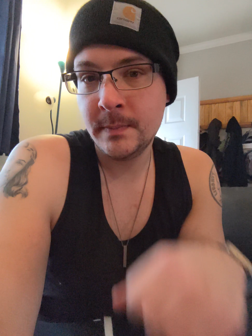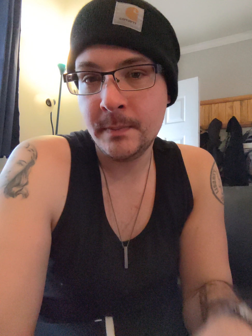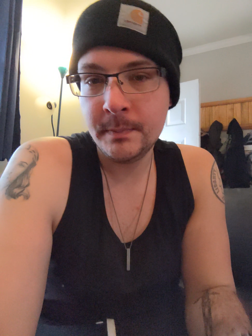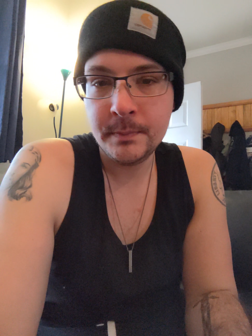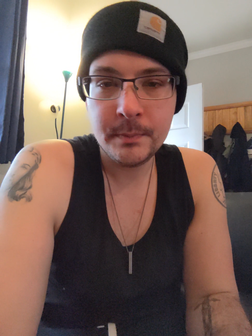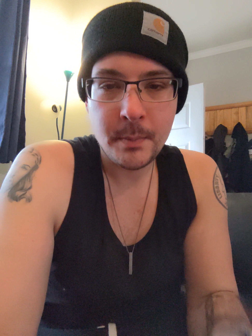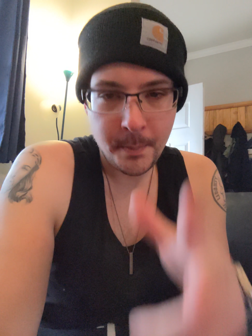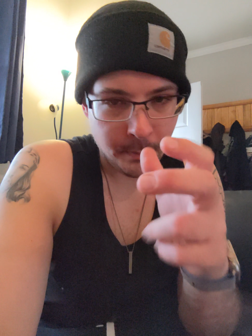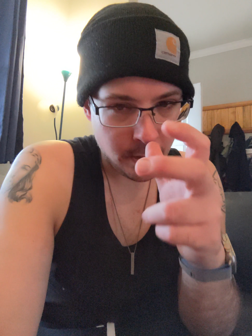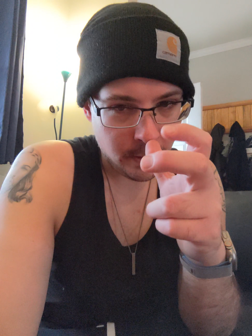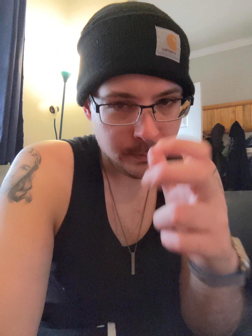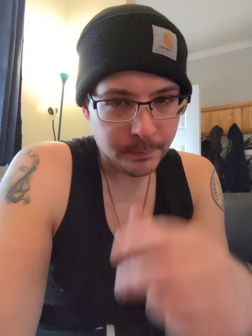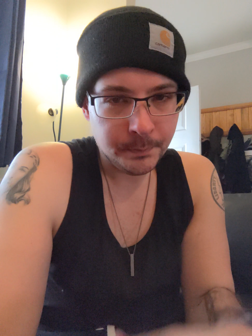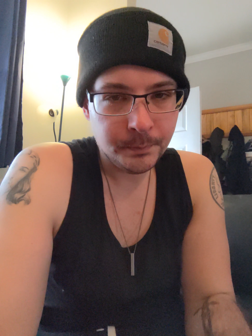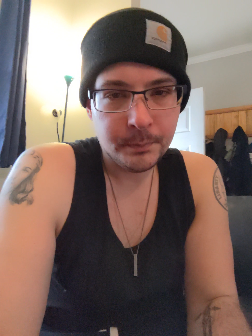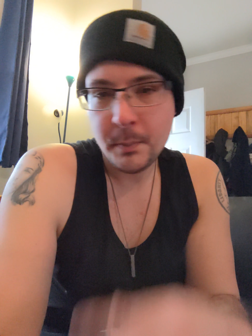bug